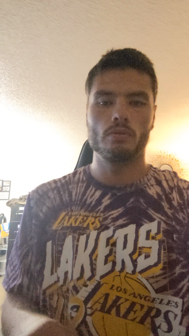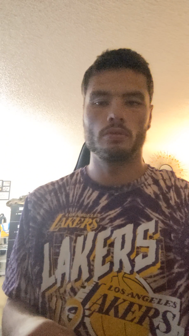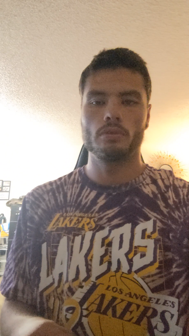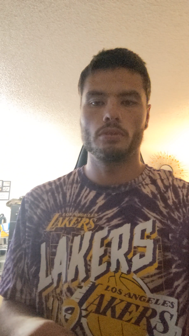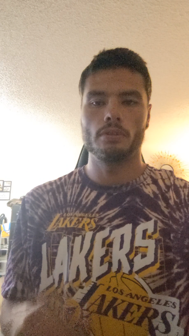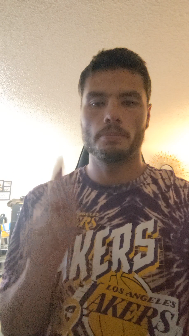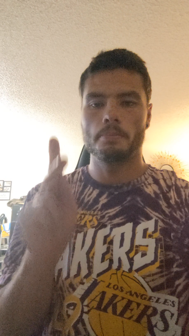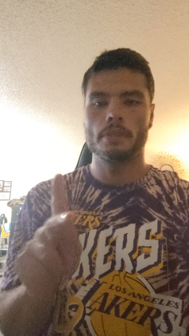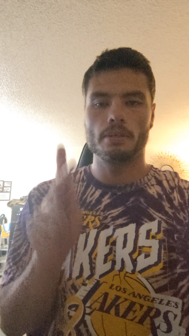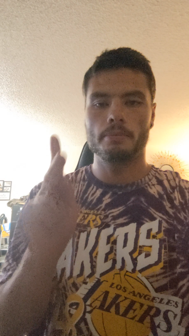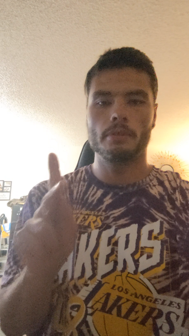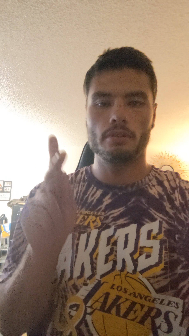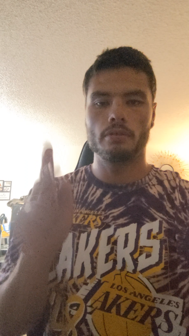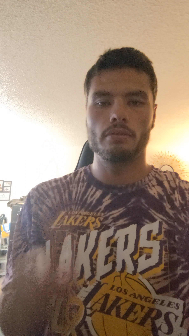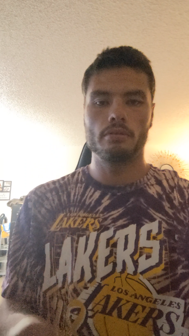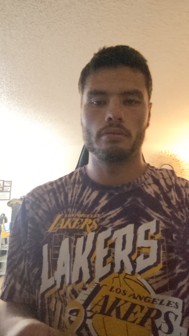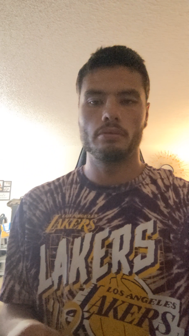people